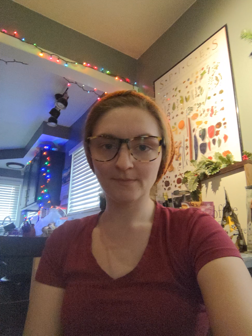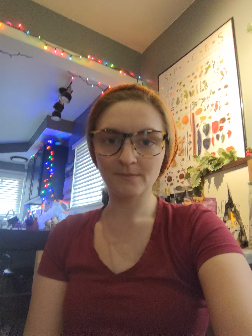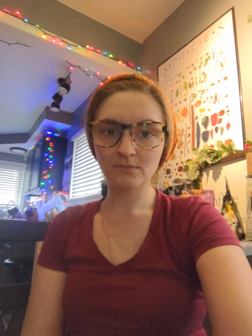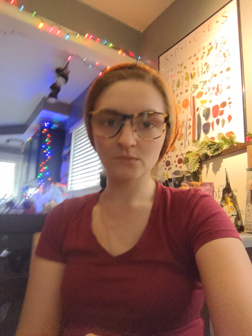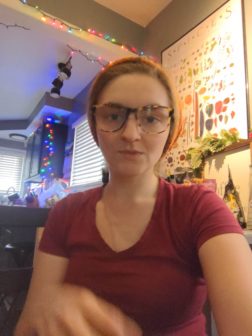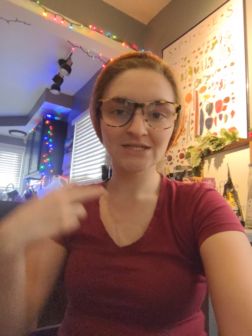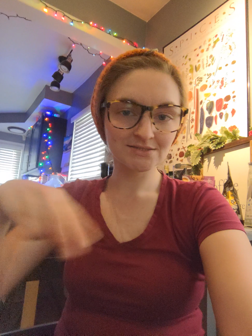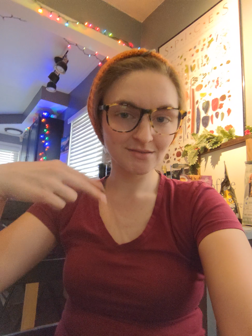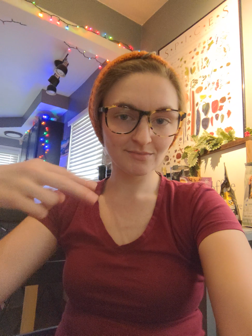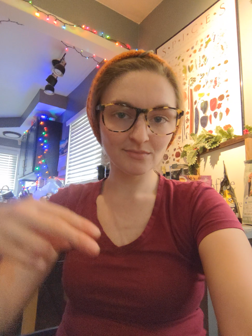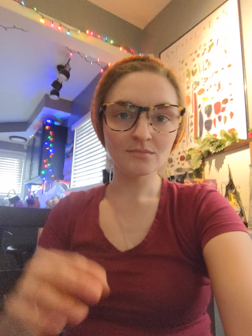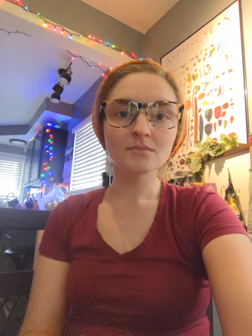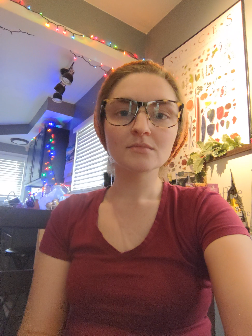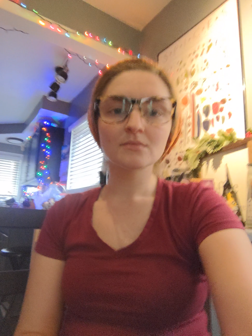dance